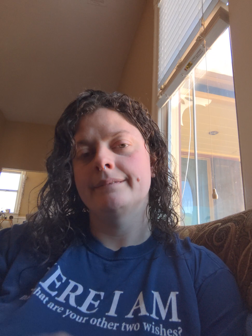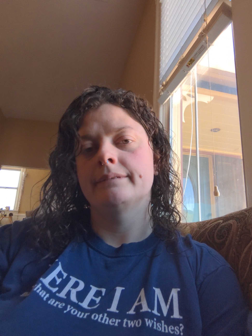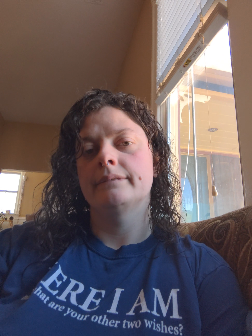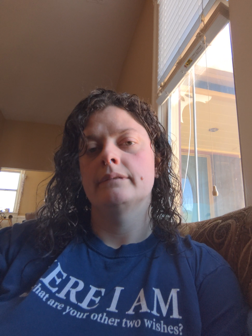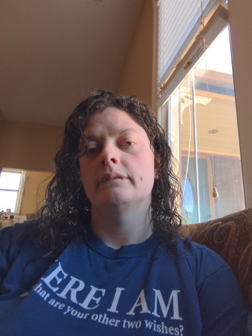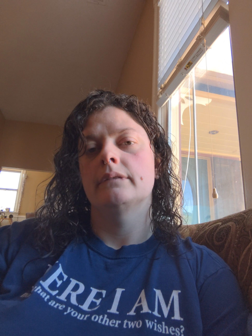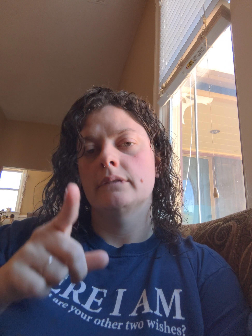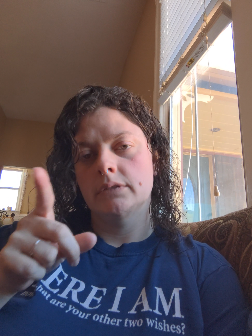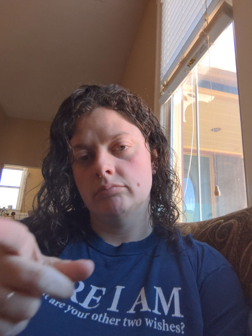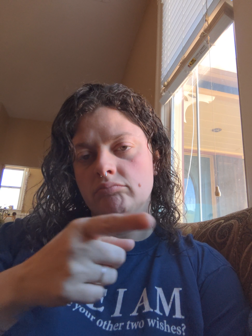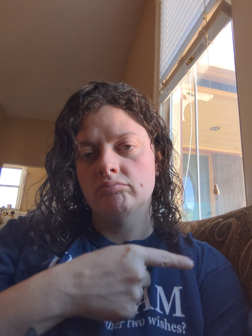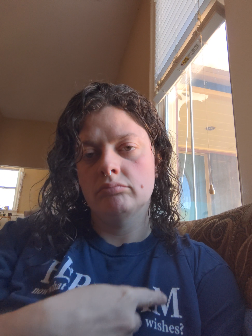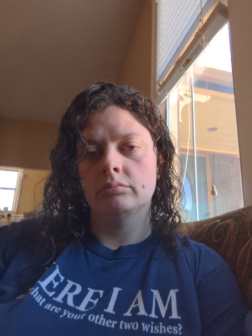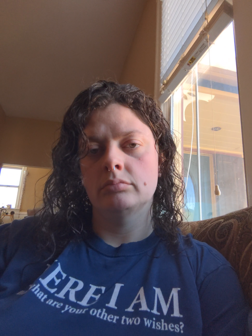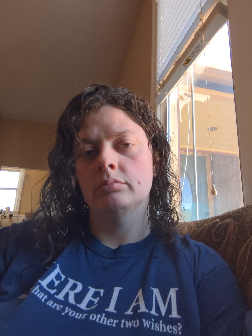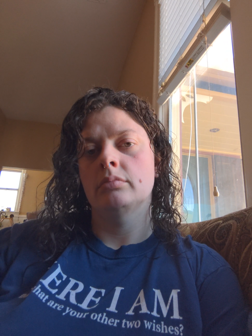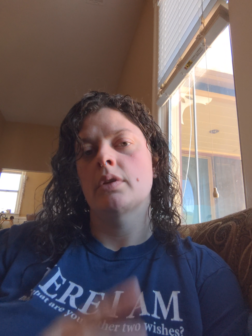he/she/it